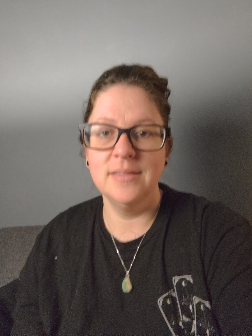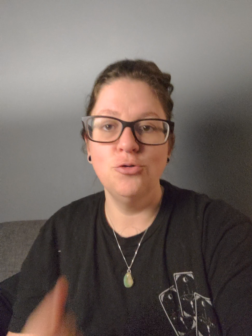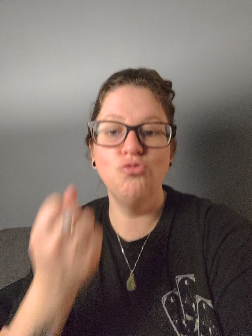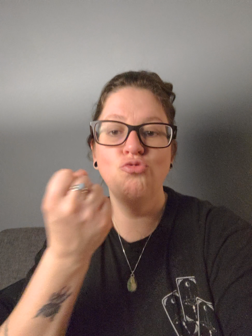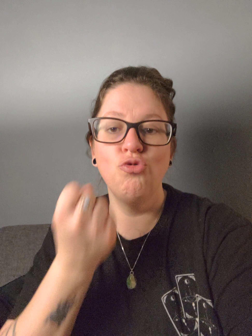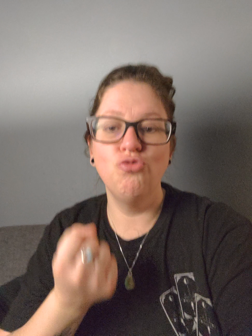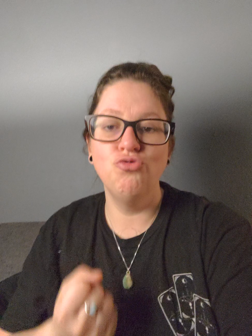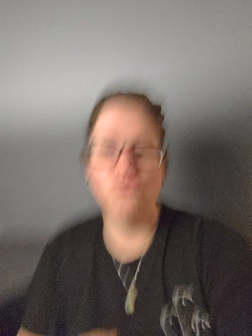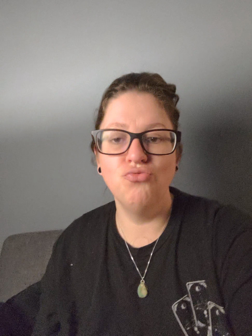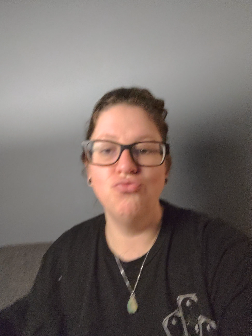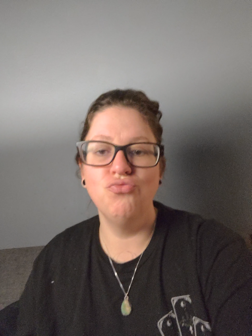drawer